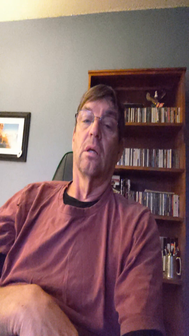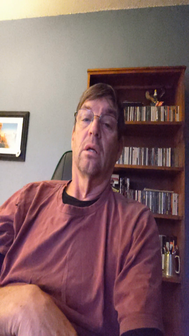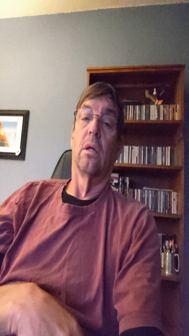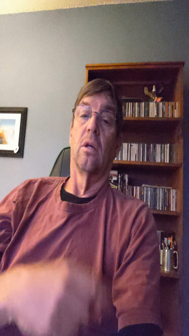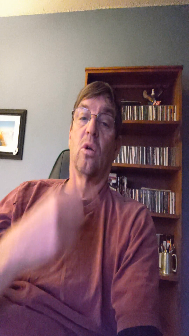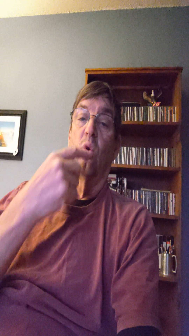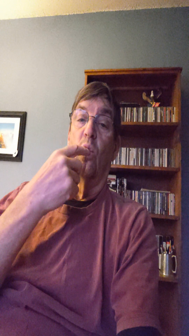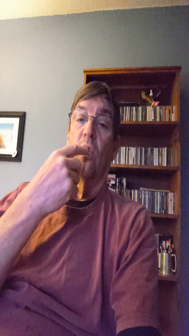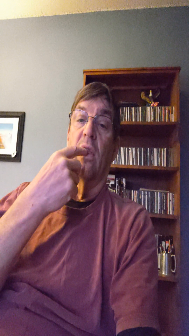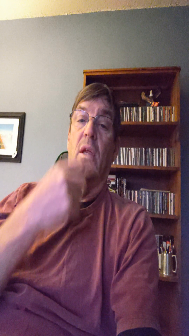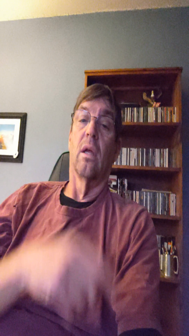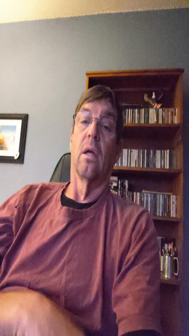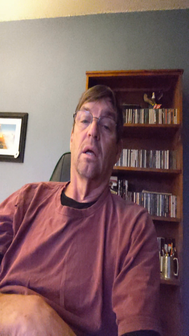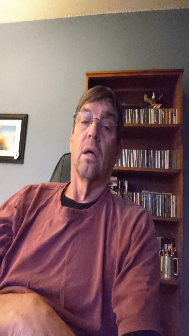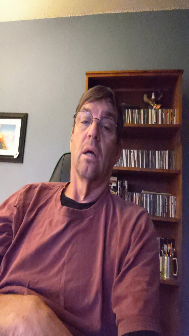tooth